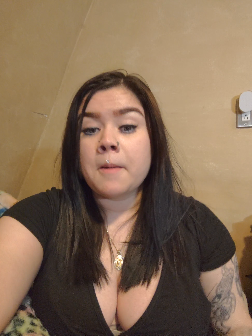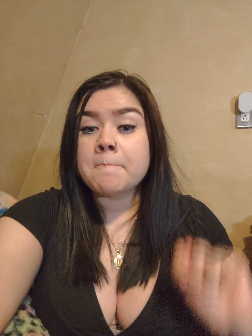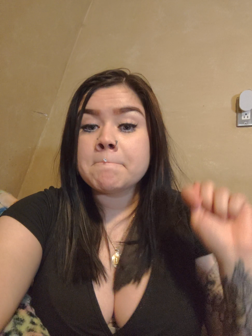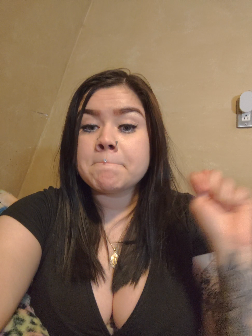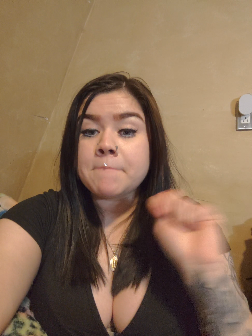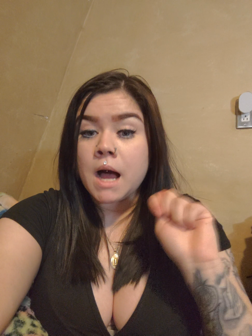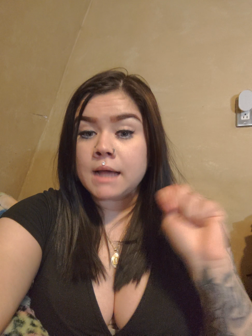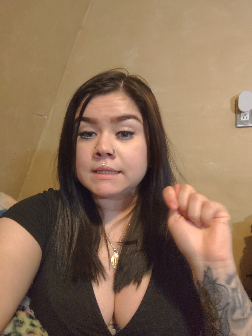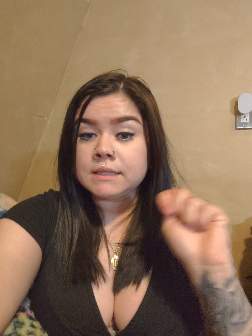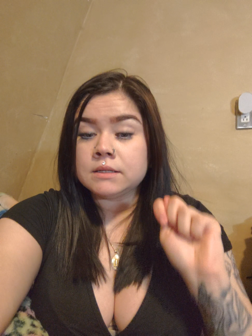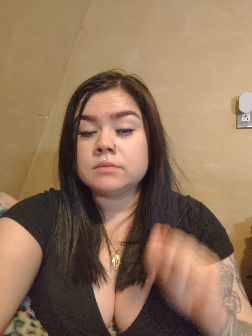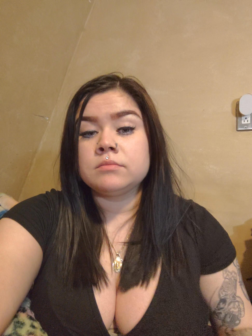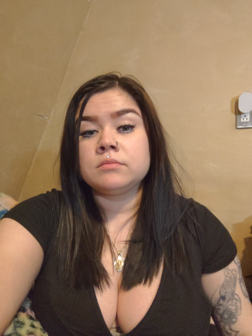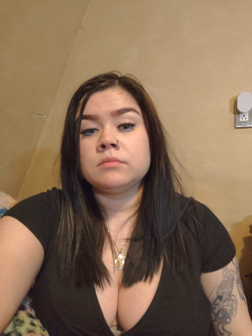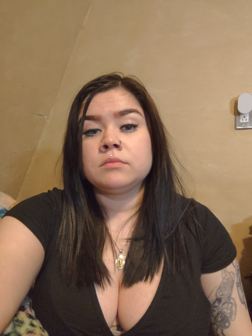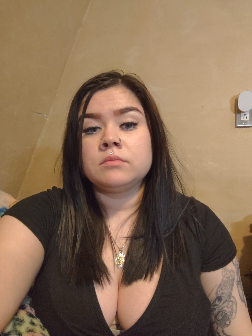potty